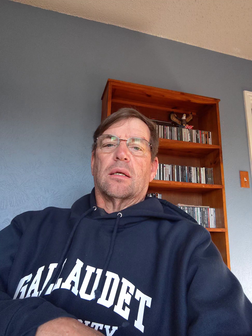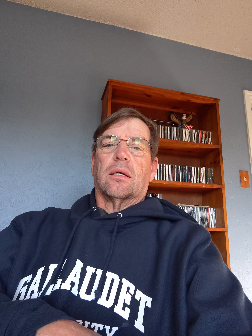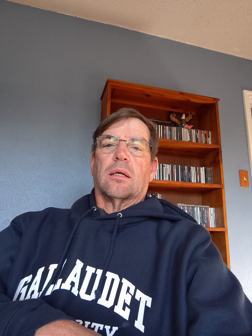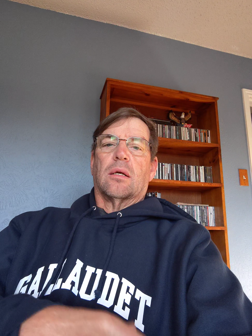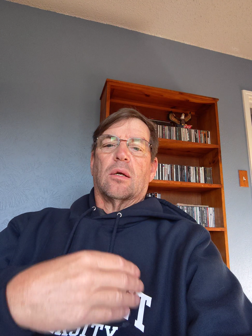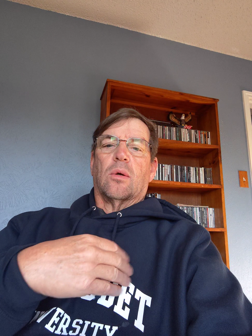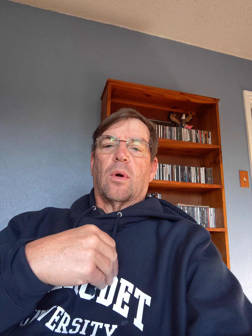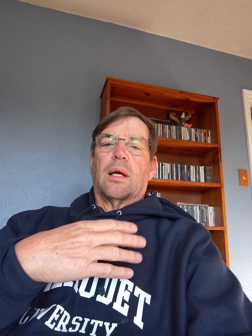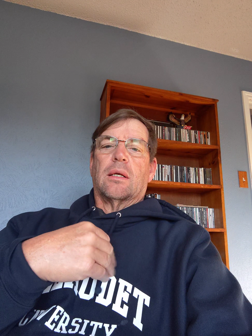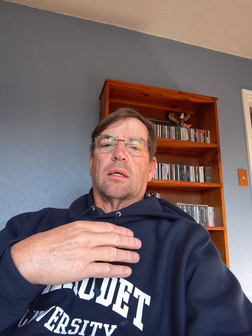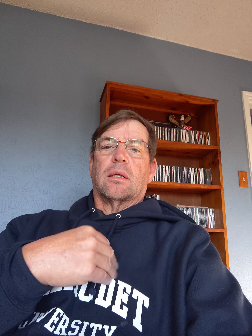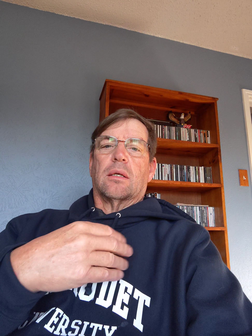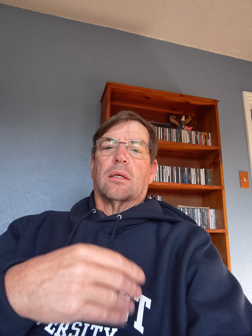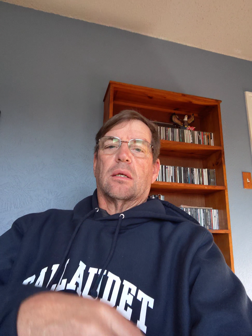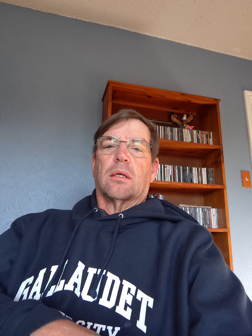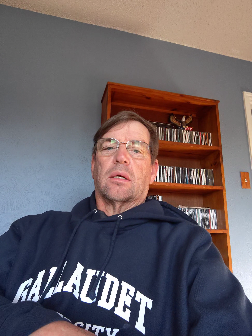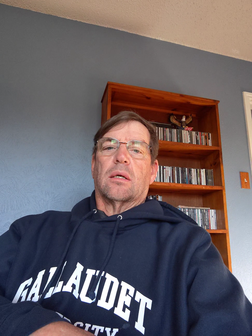white